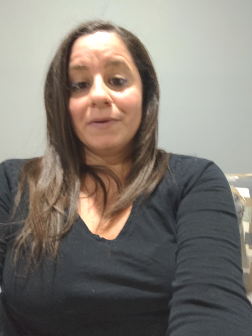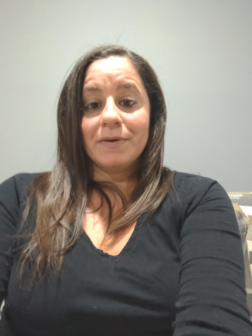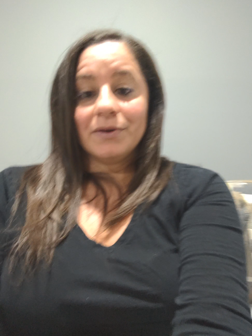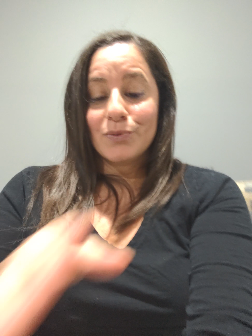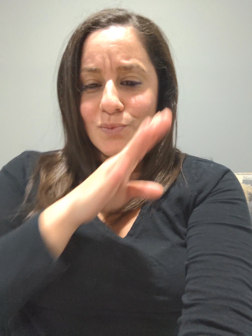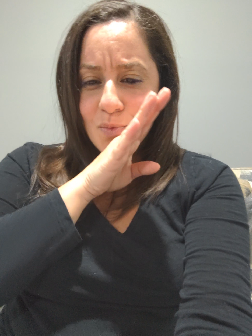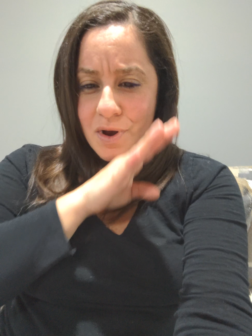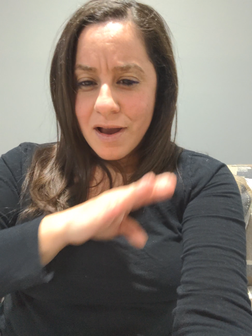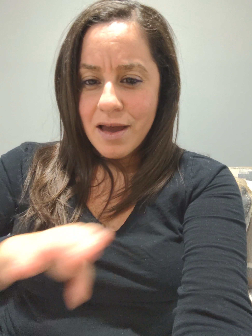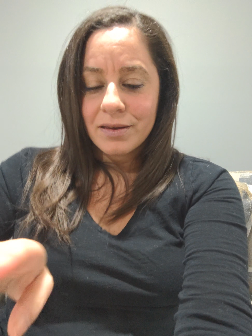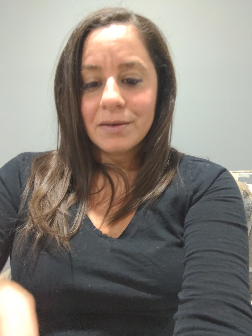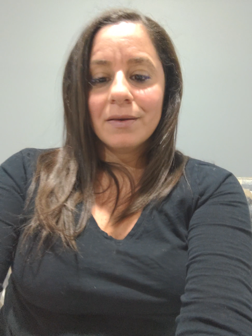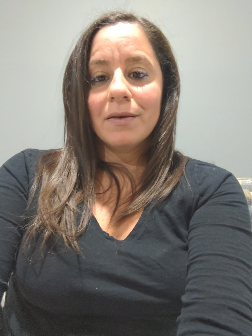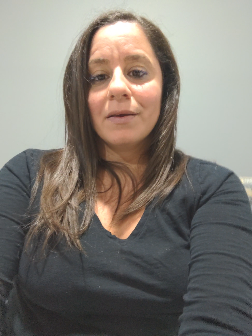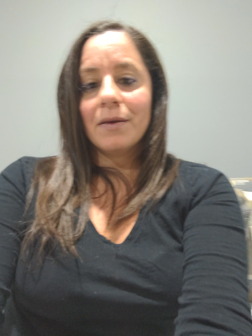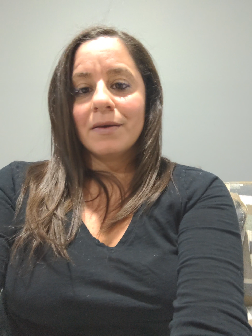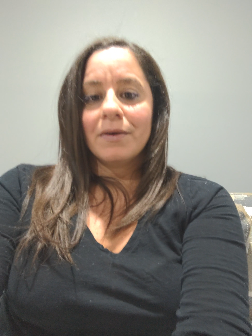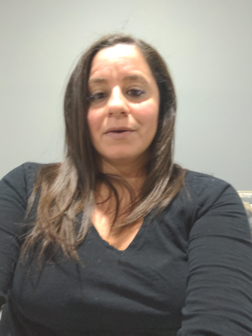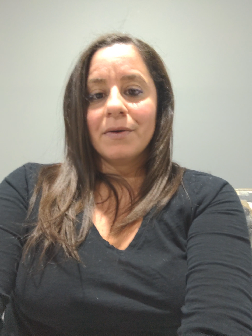quiet